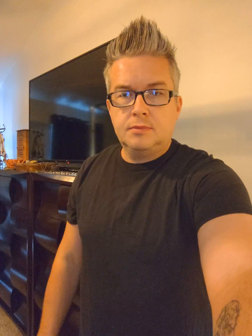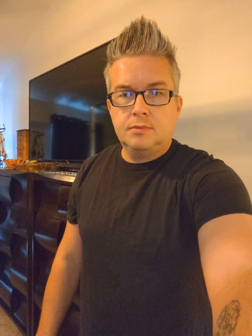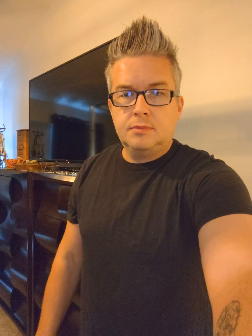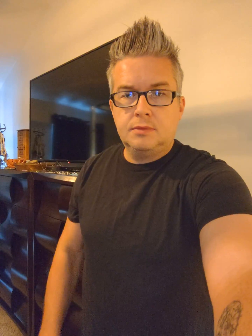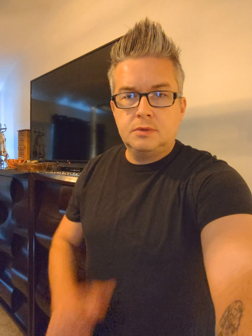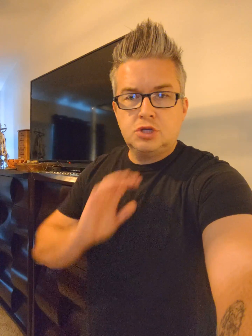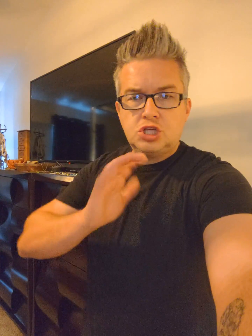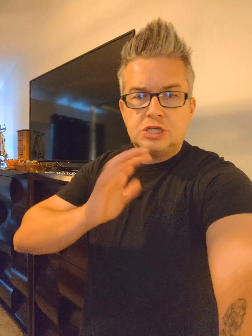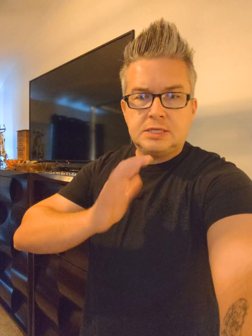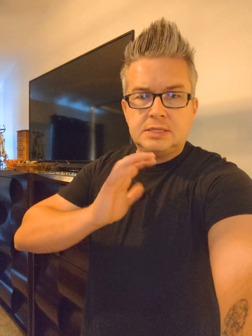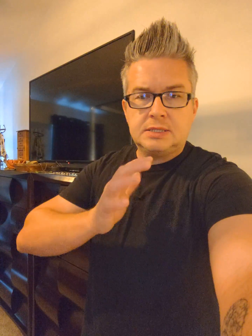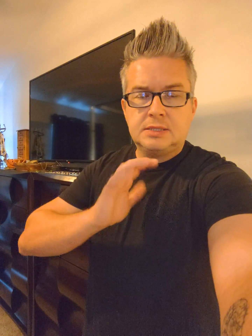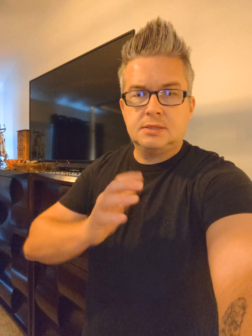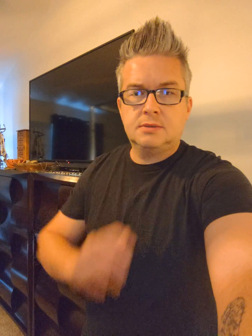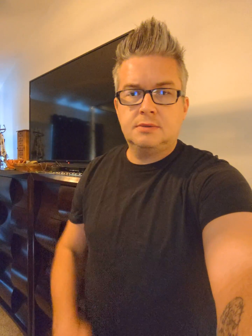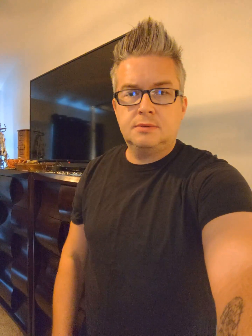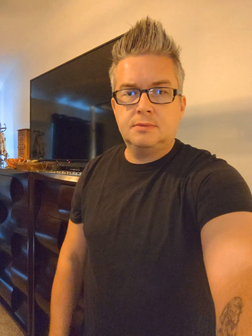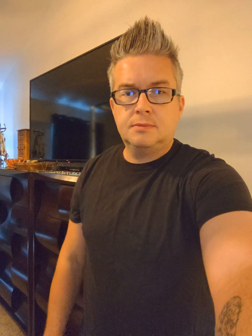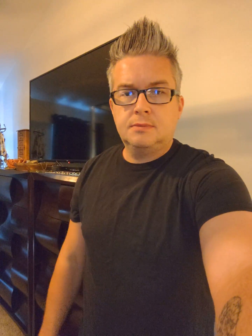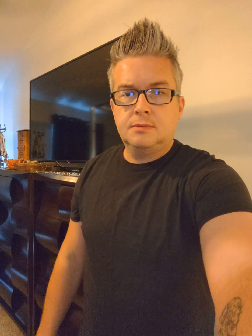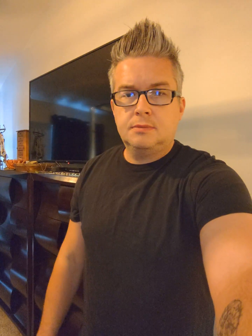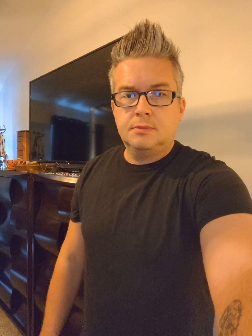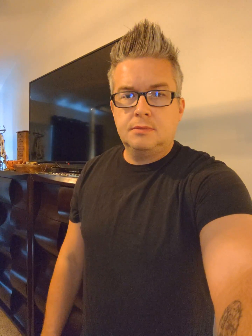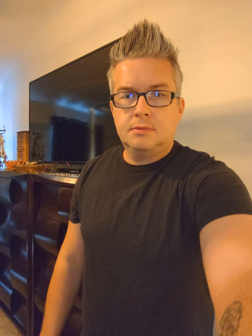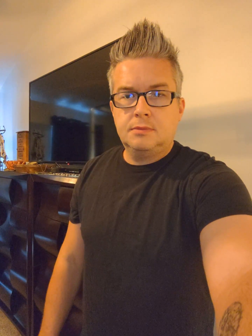cheese